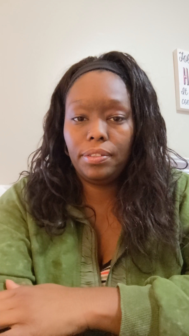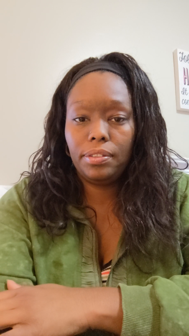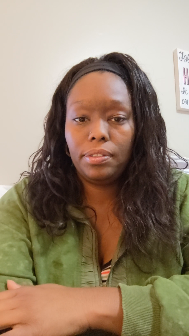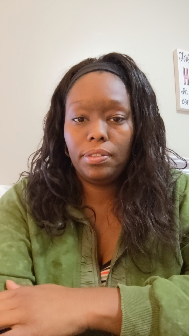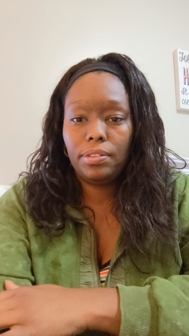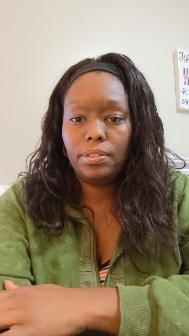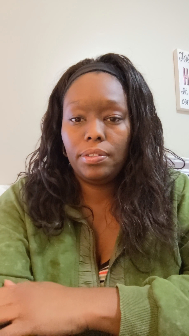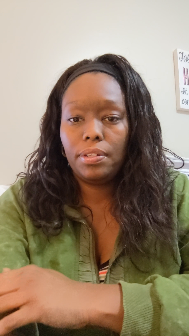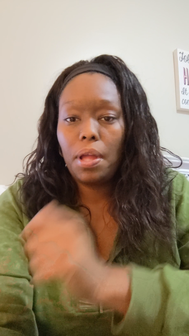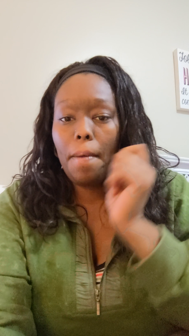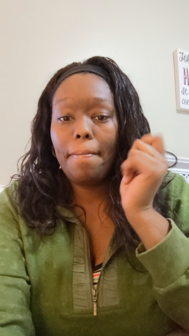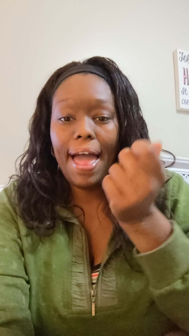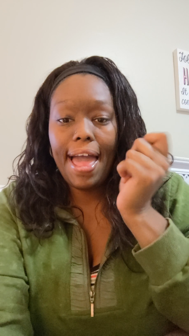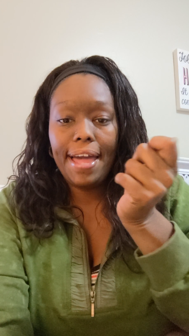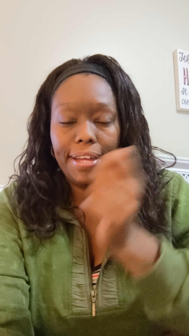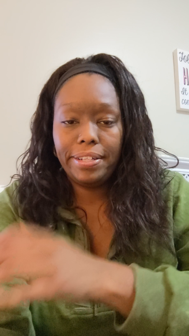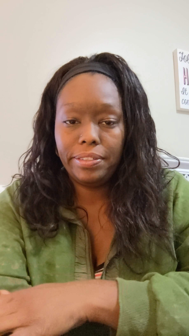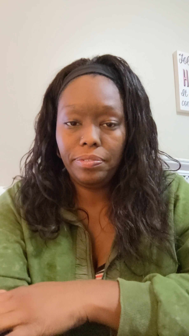bat